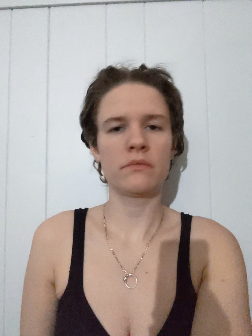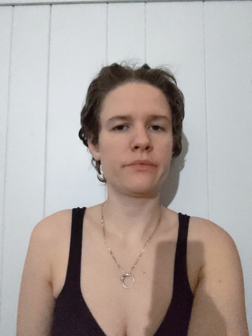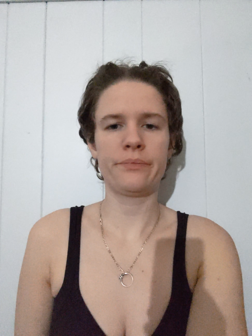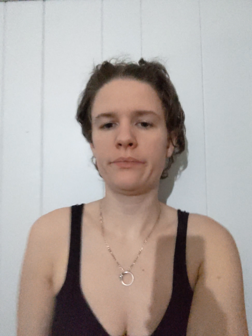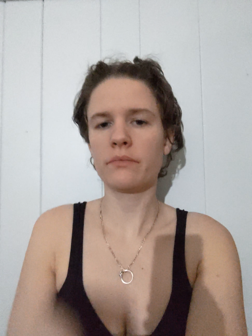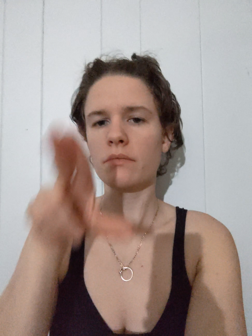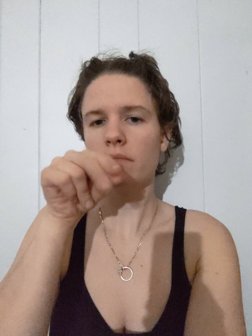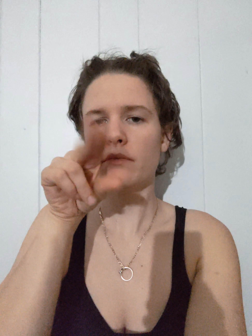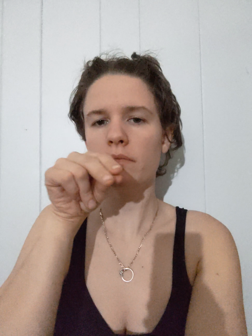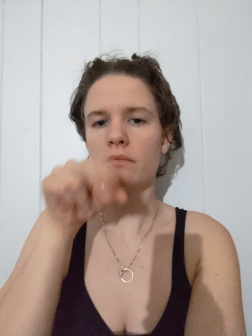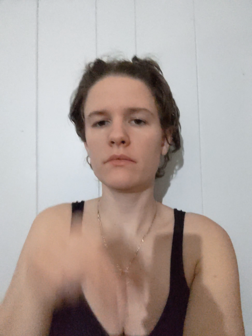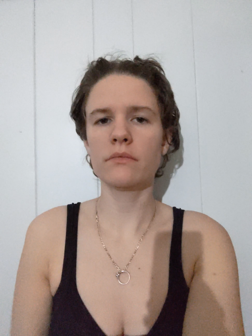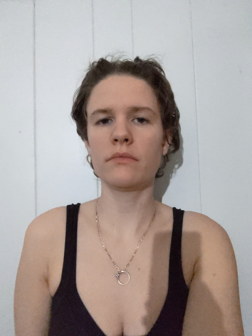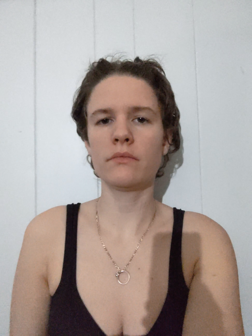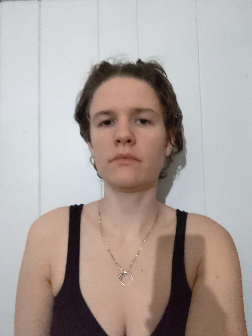duck